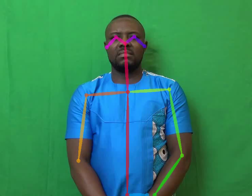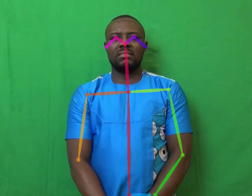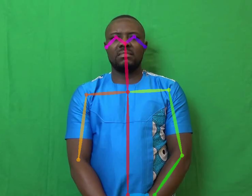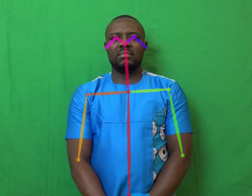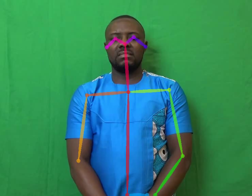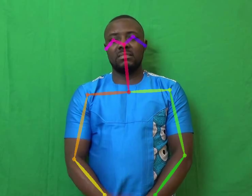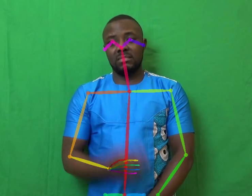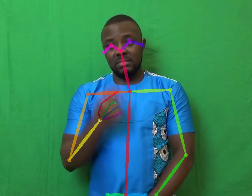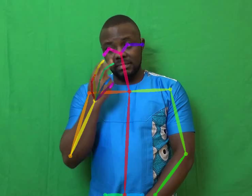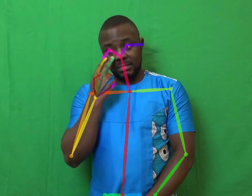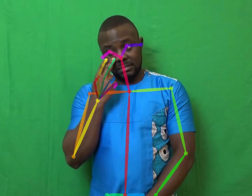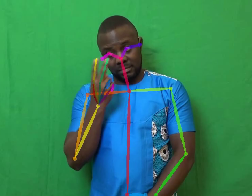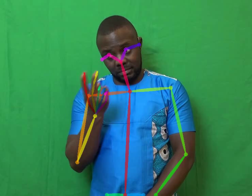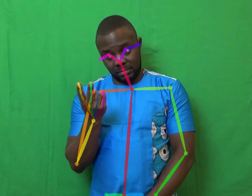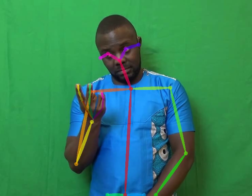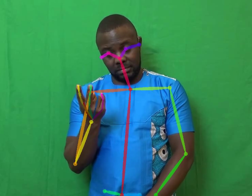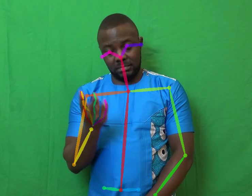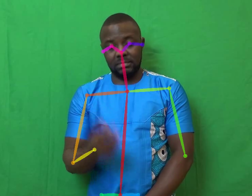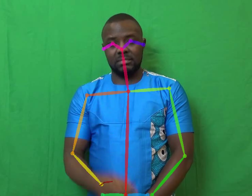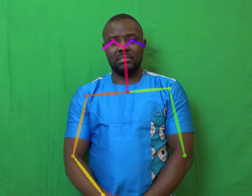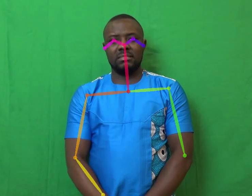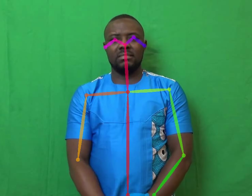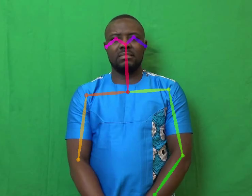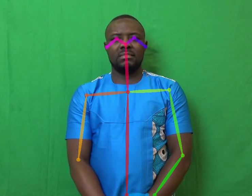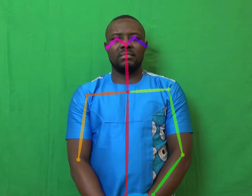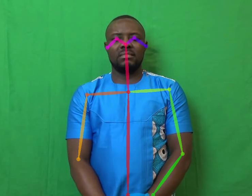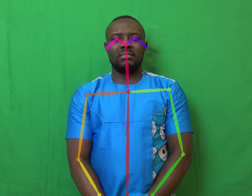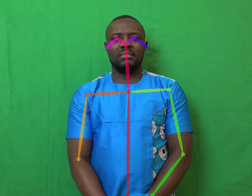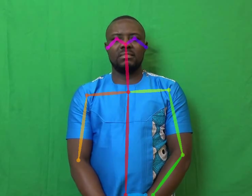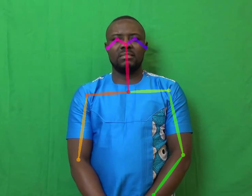see